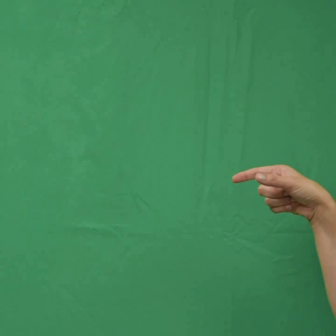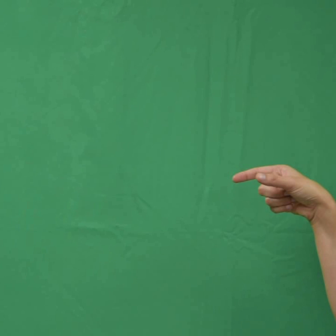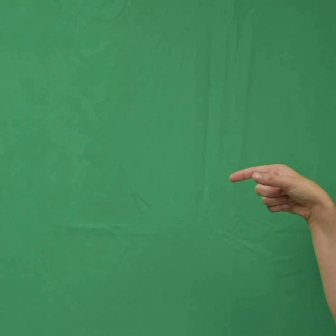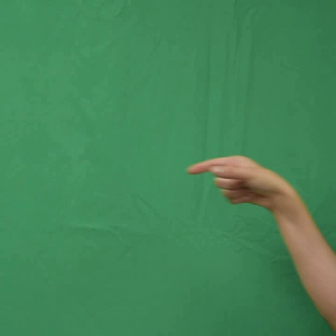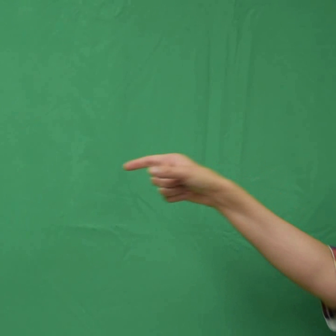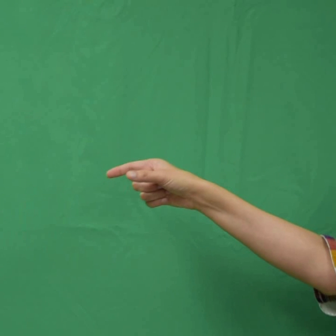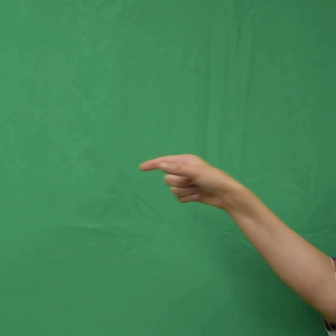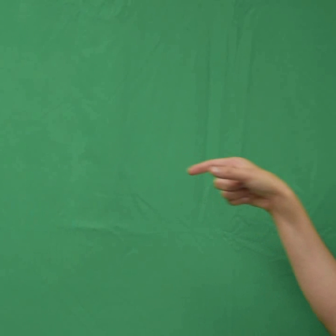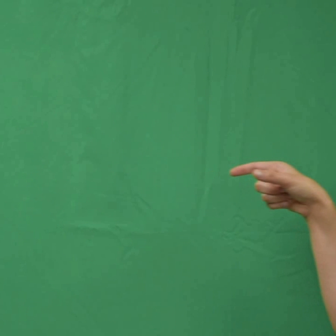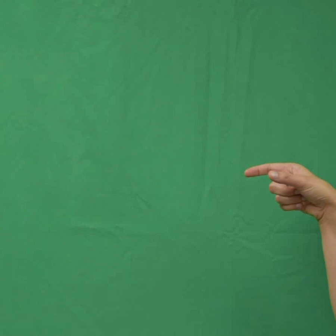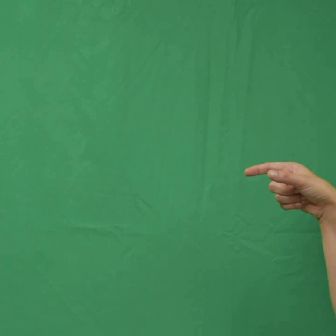X